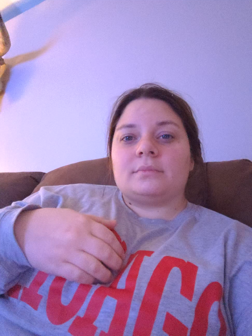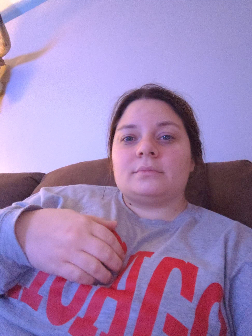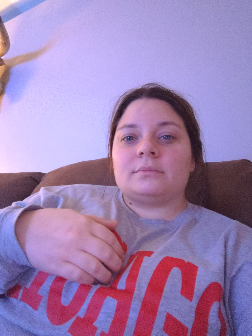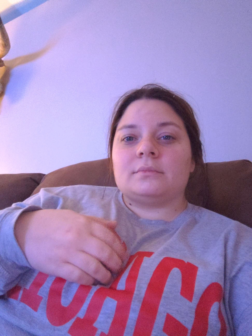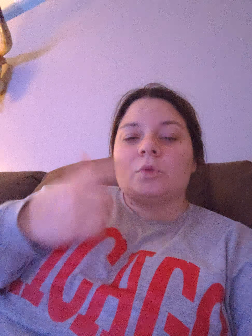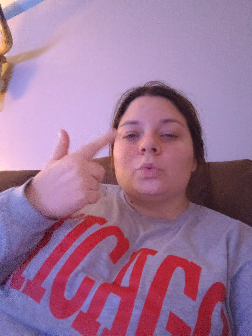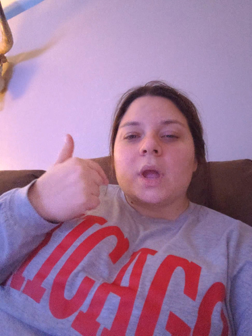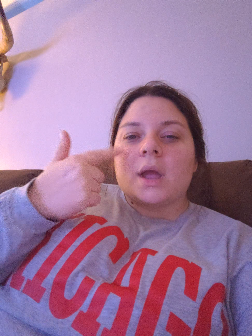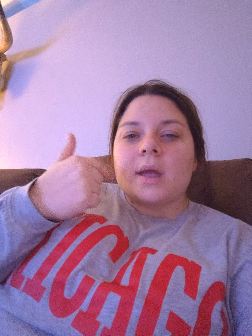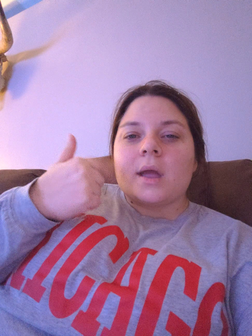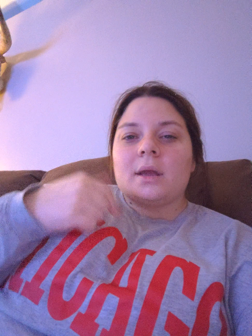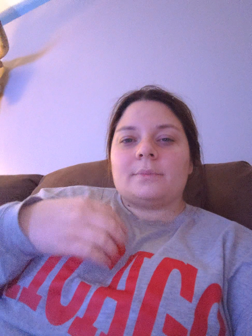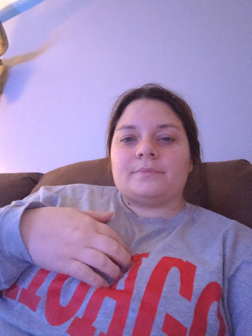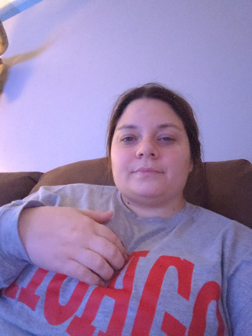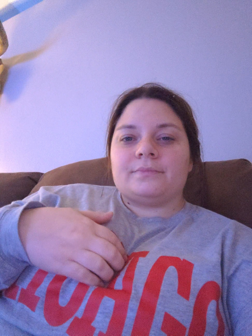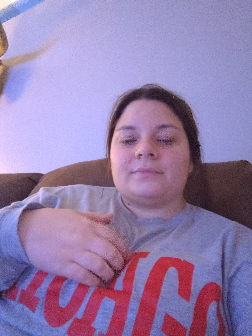cry